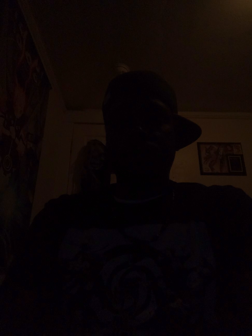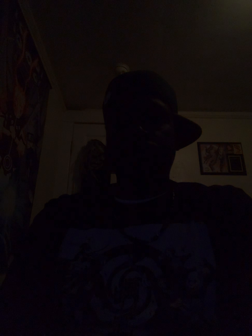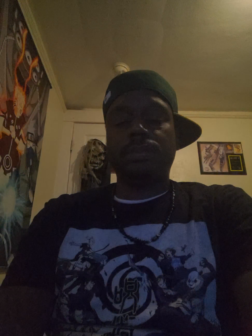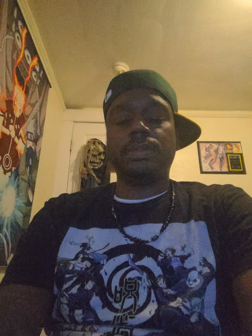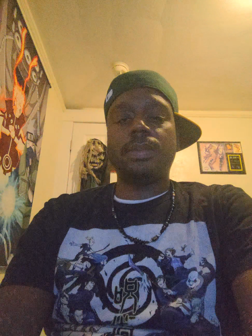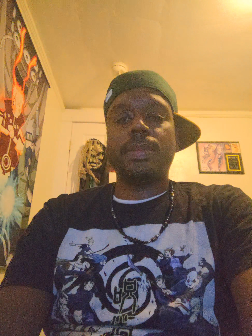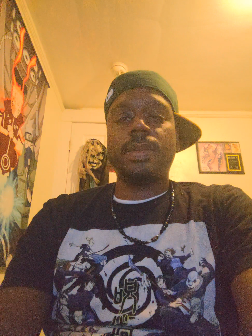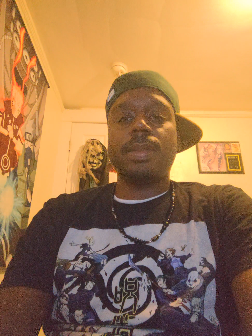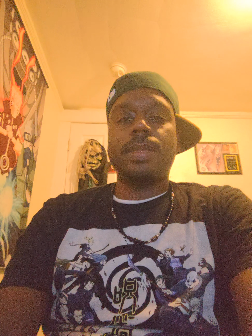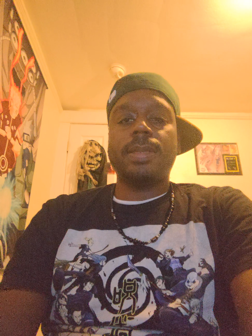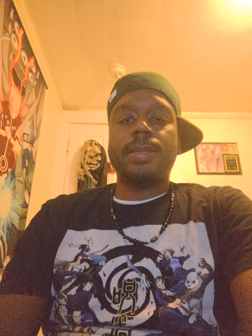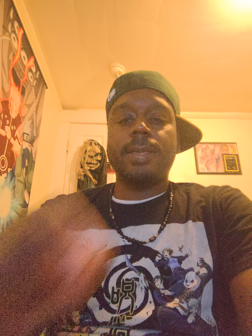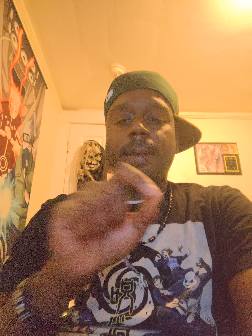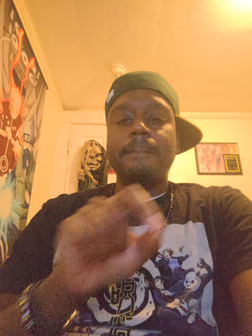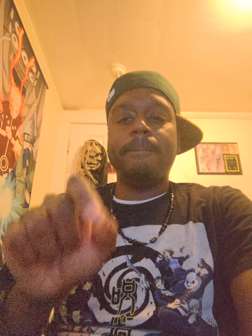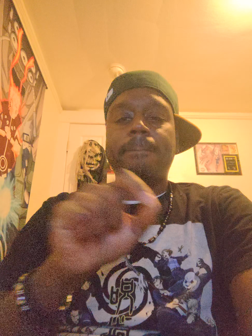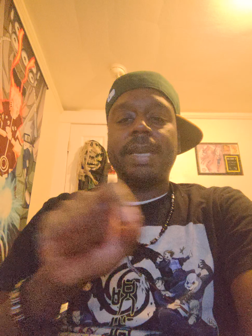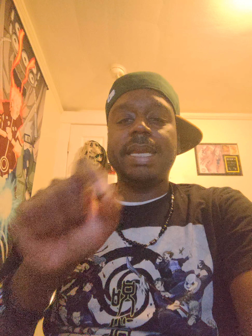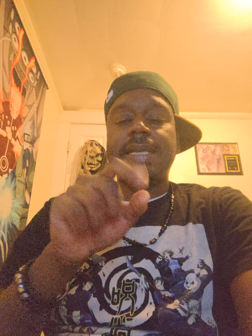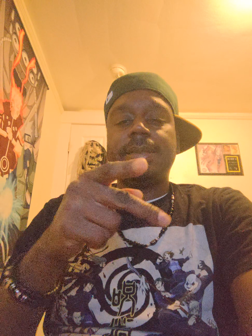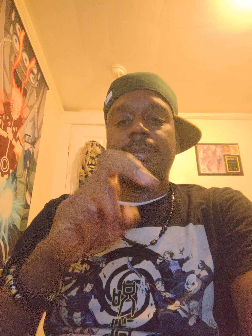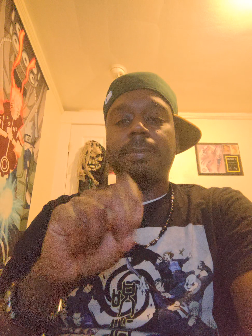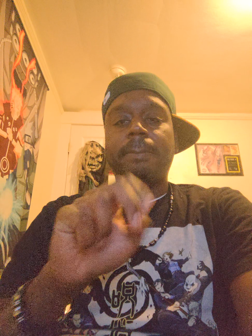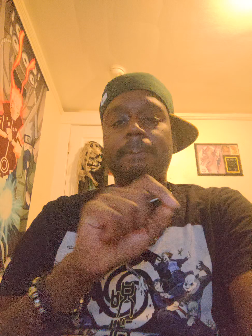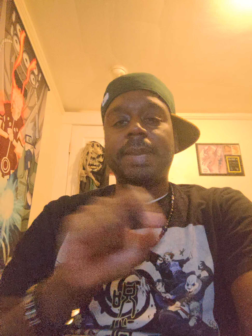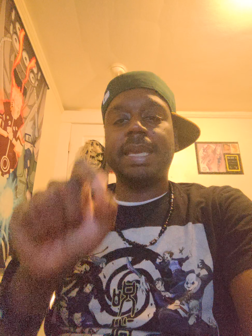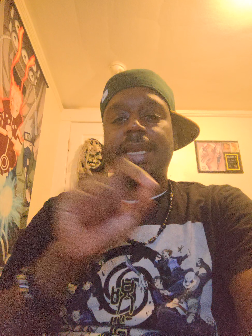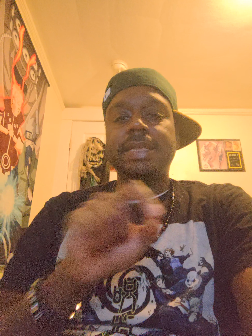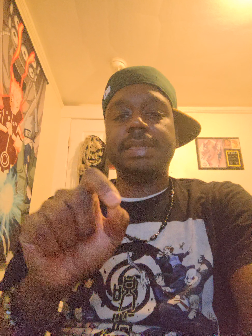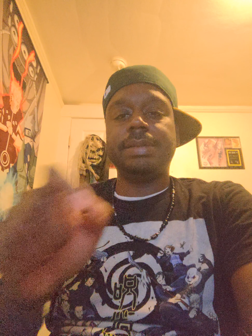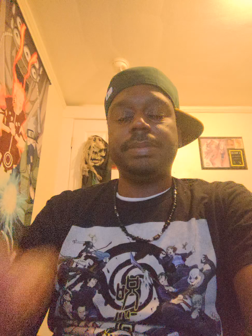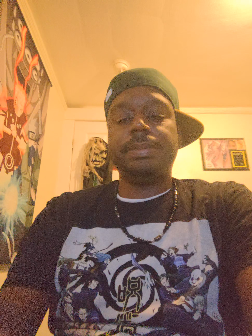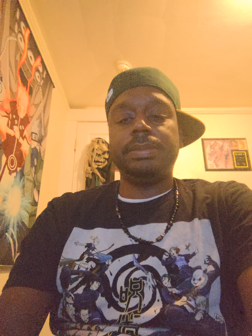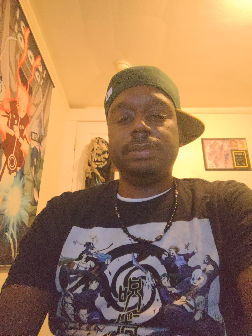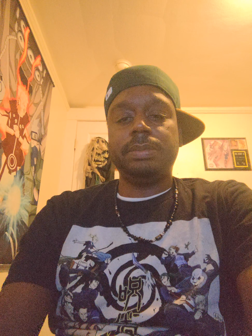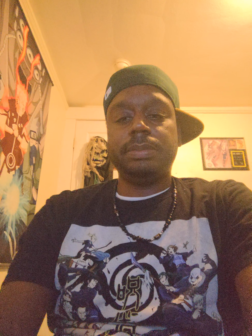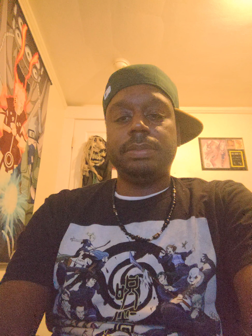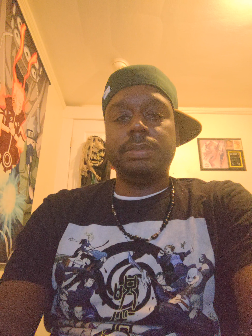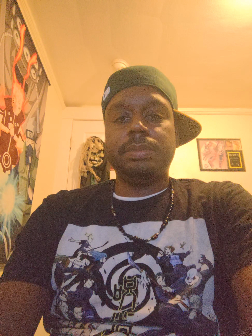pen